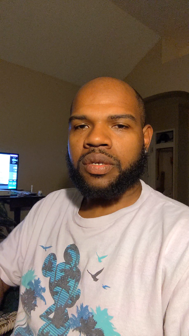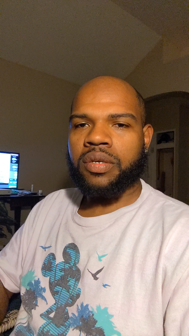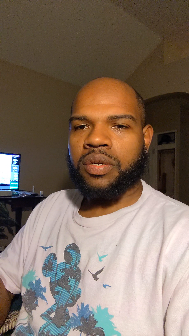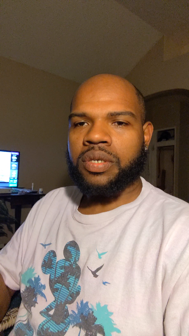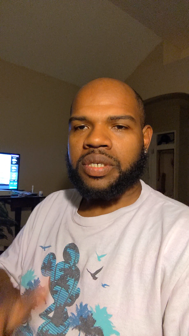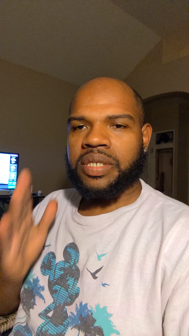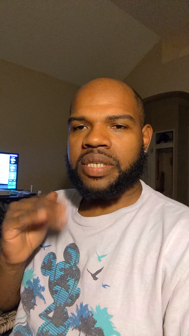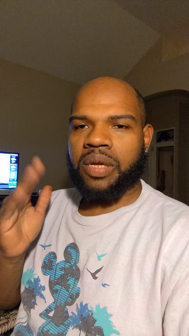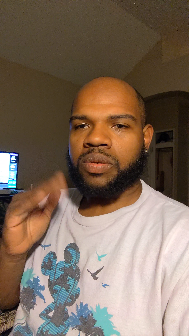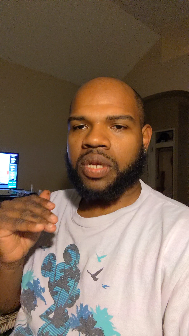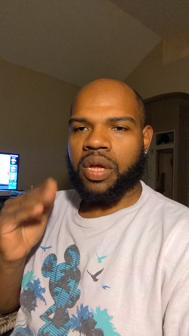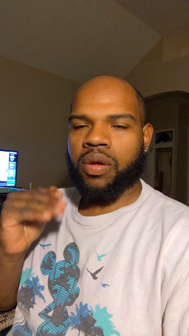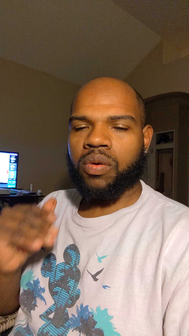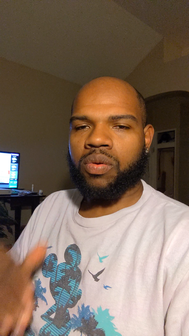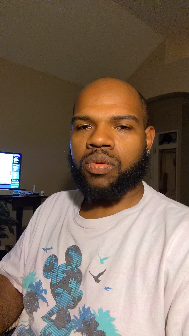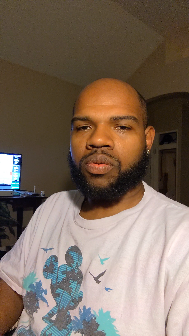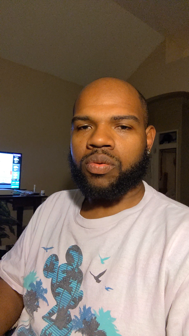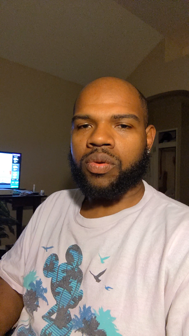downtown